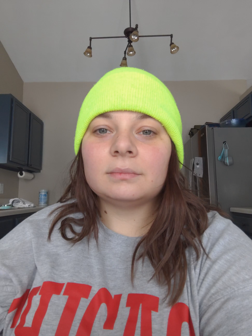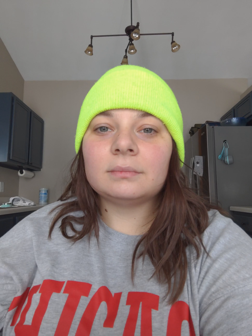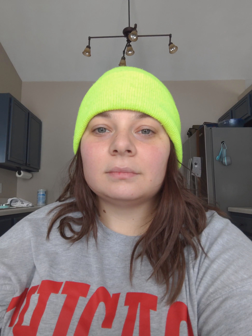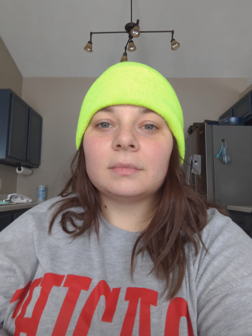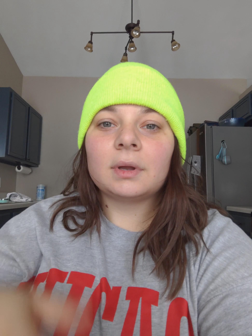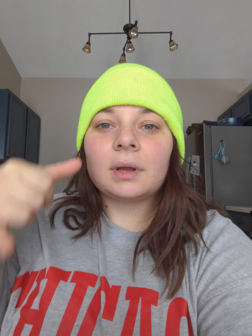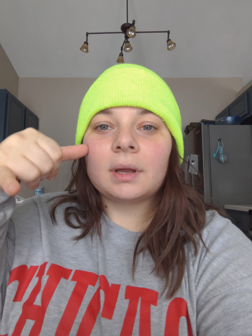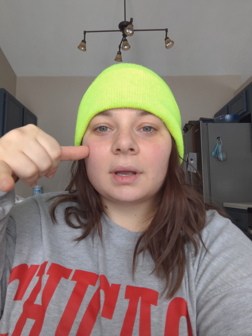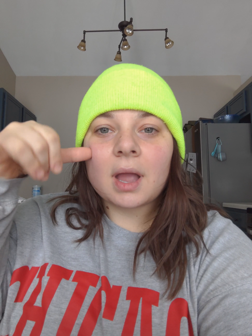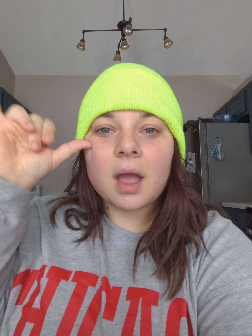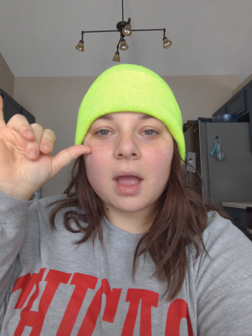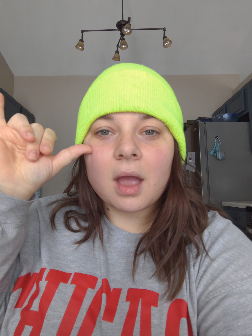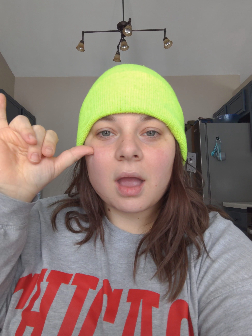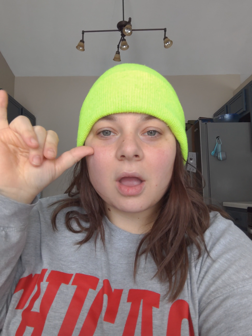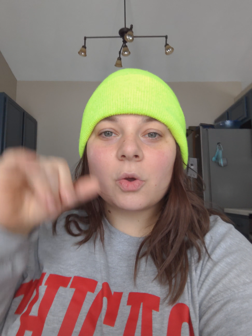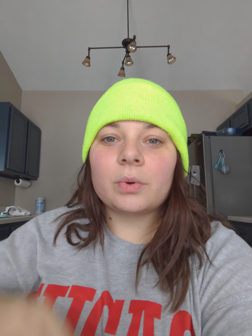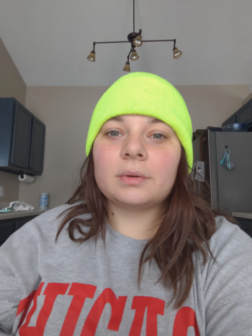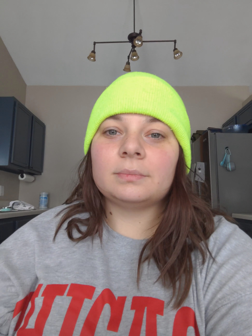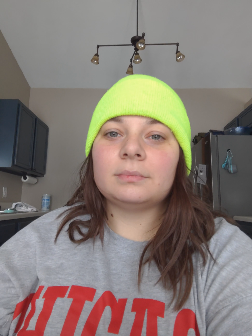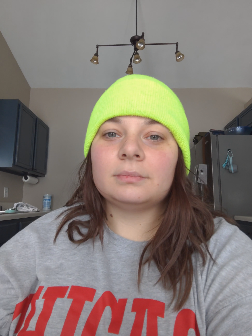cow